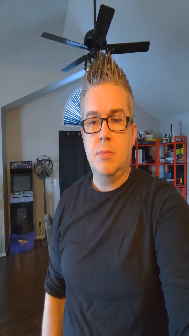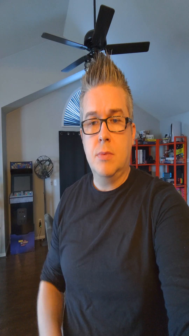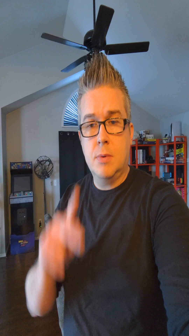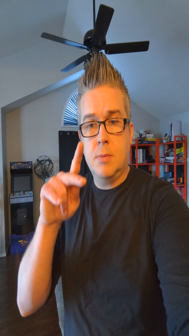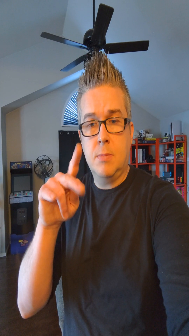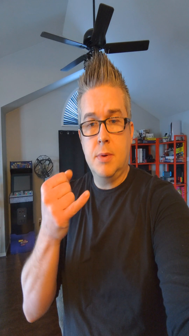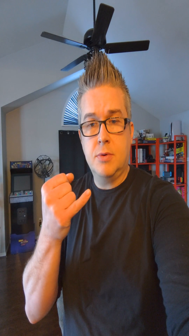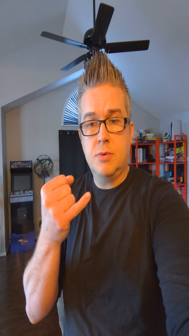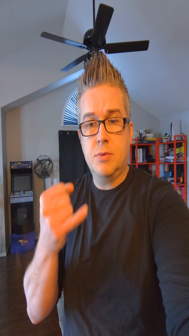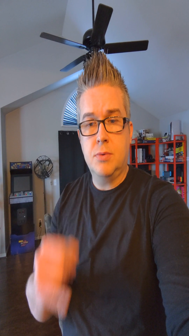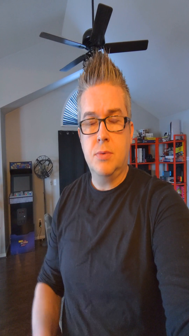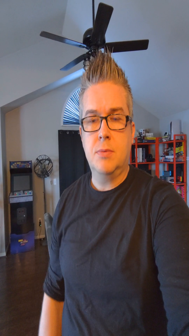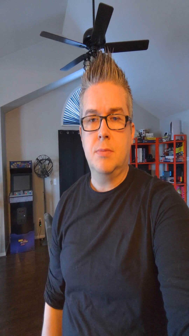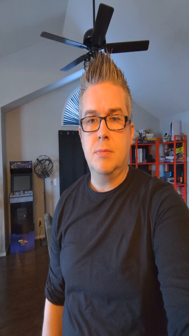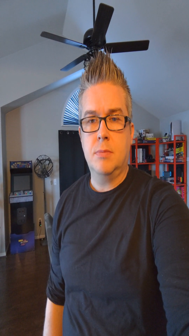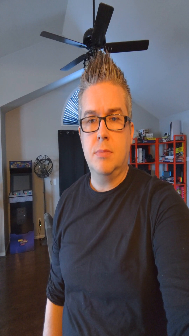pajamas